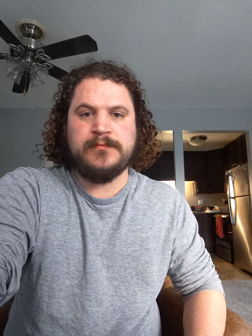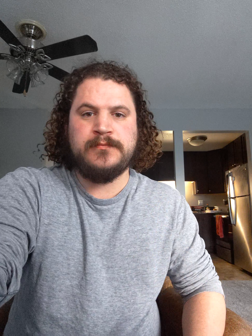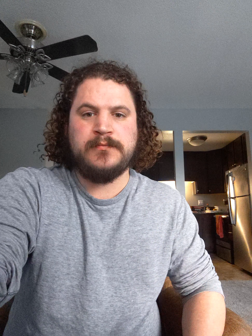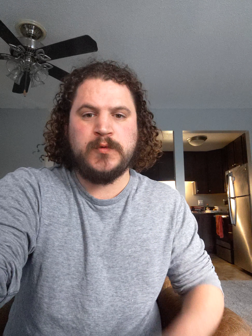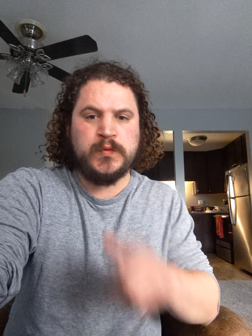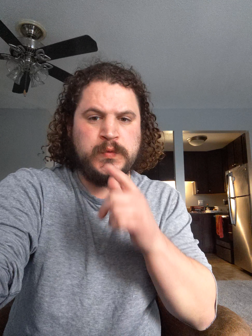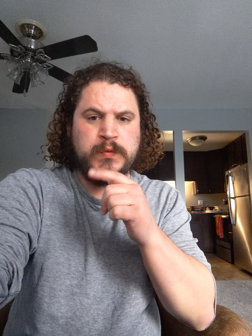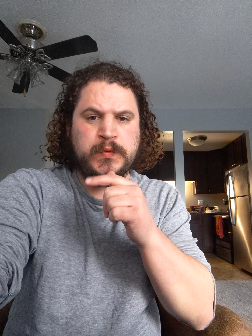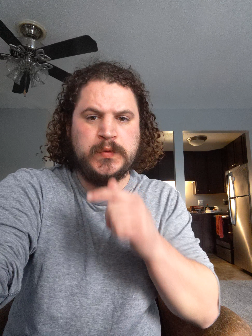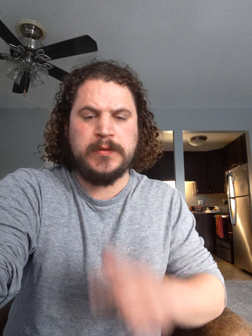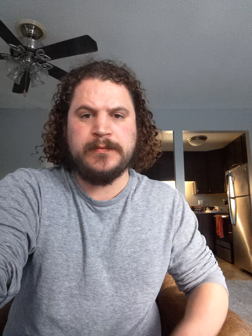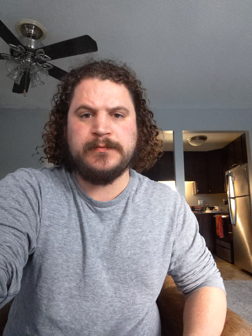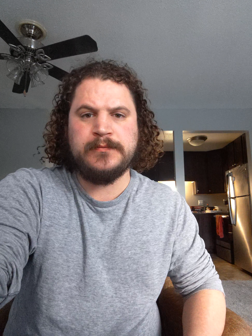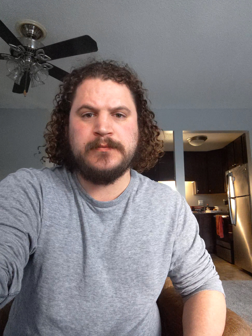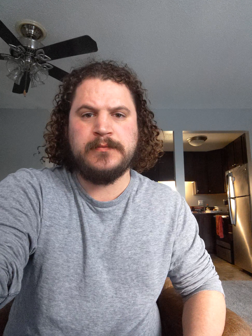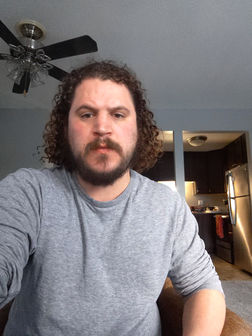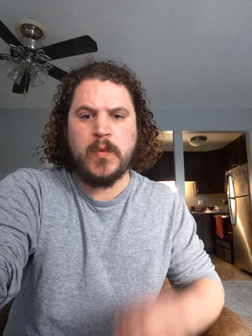who